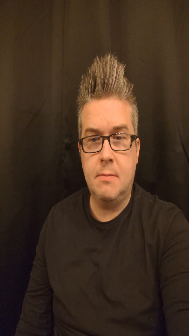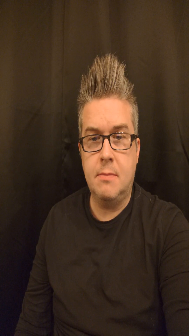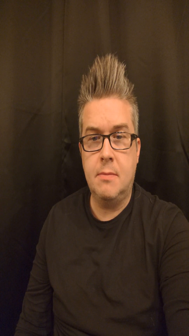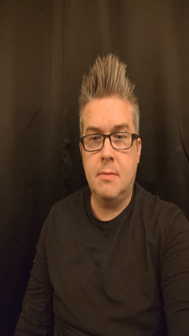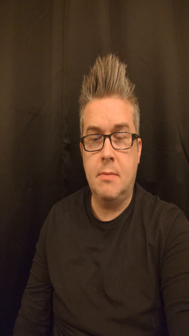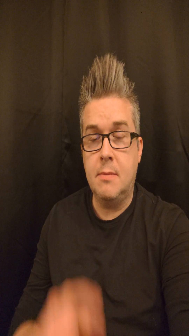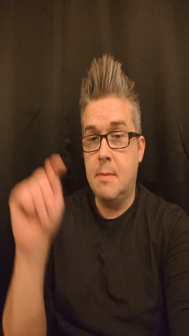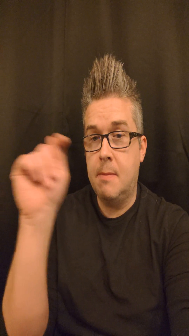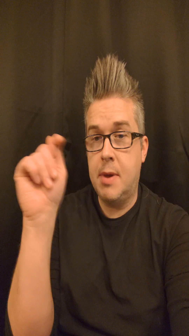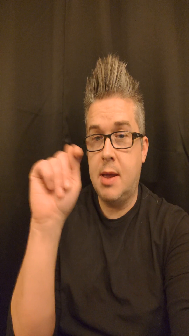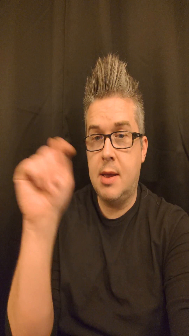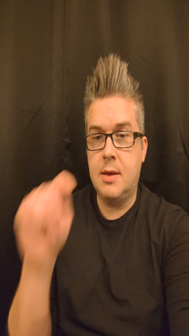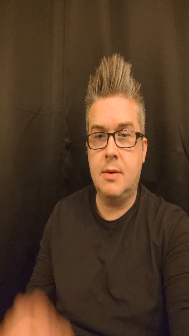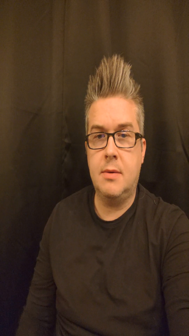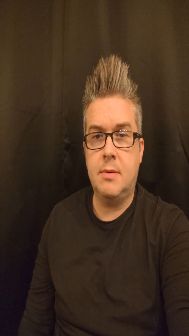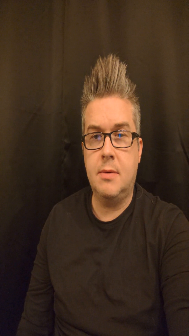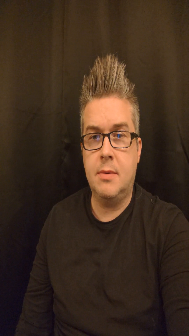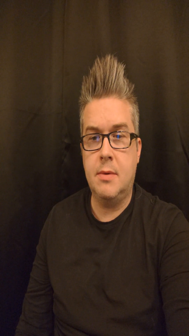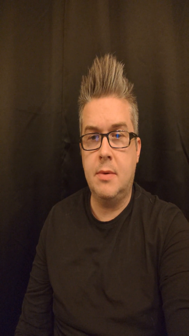potty